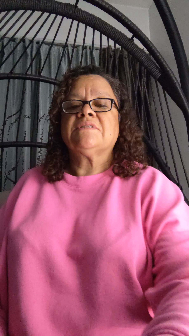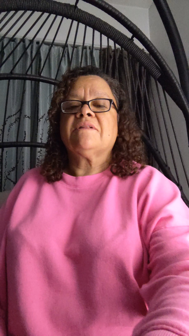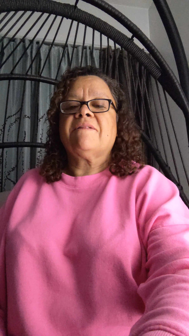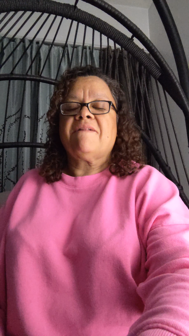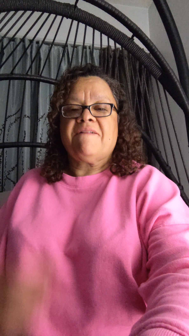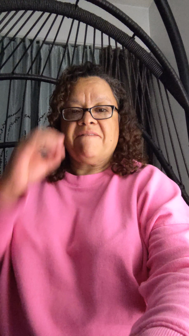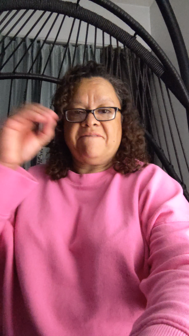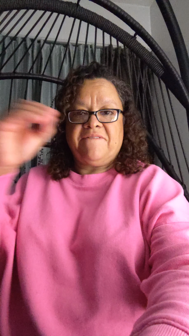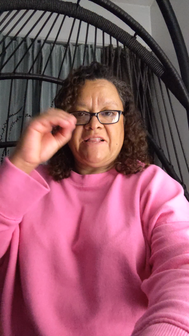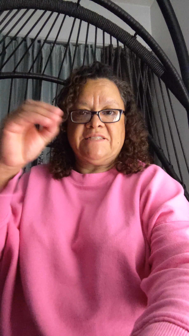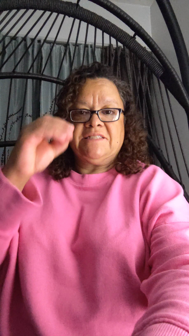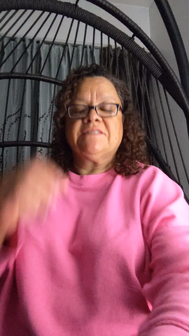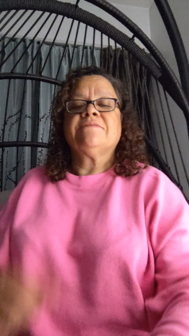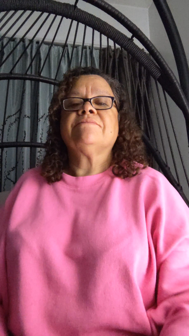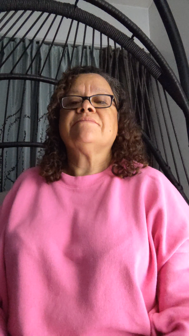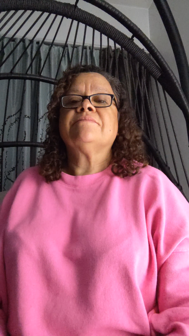fix